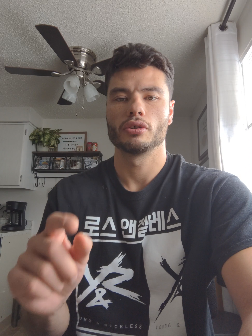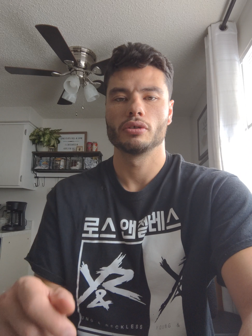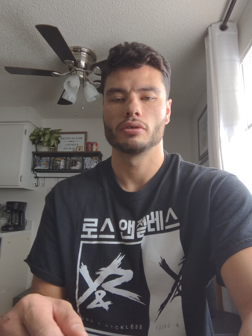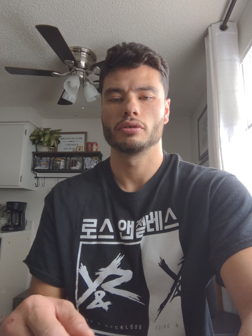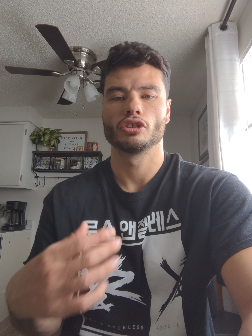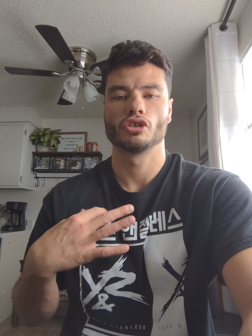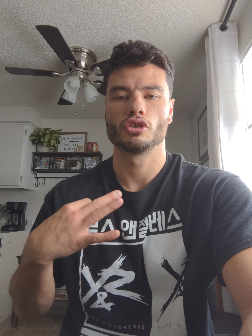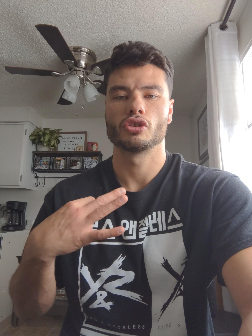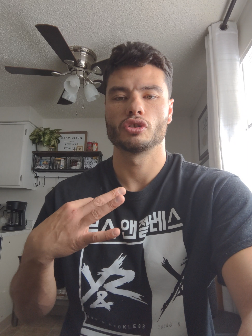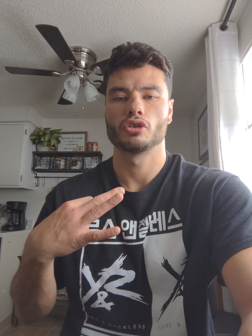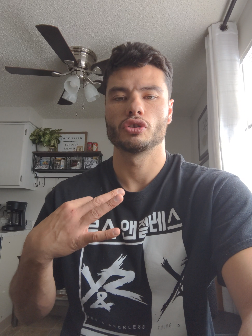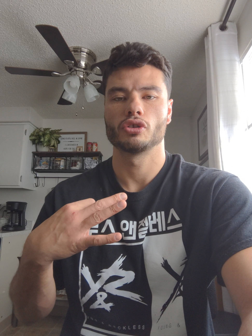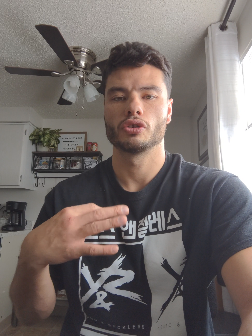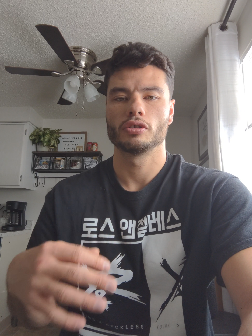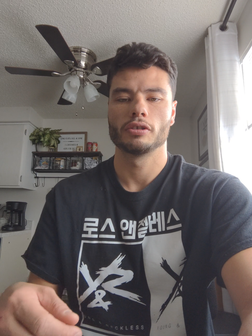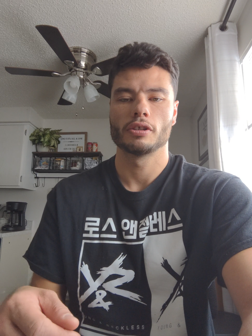shirt